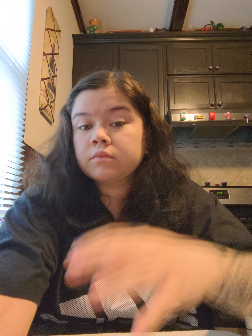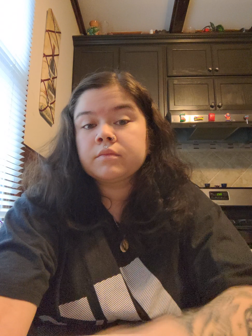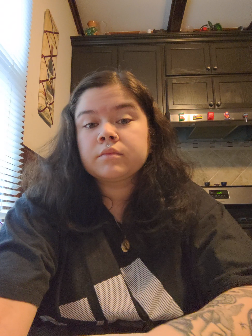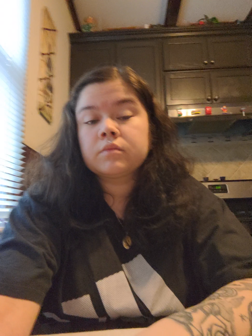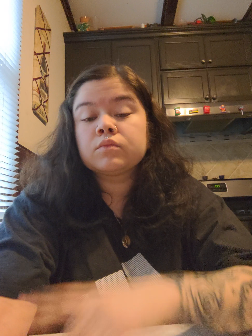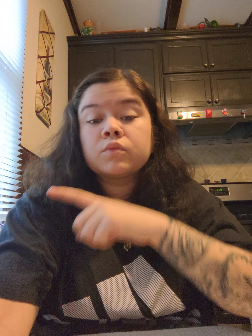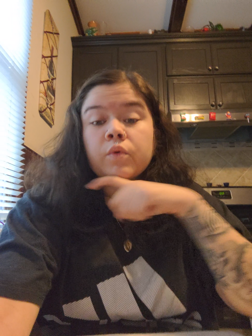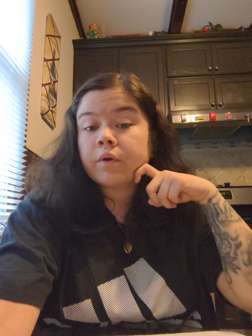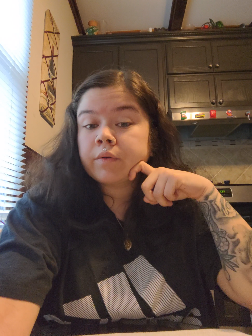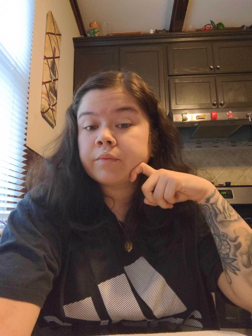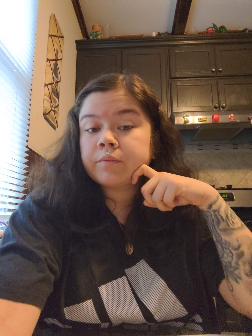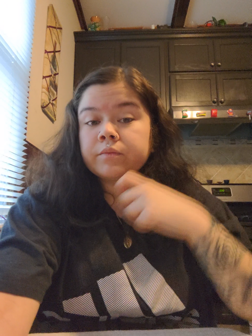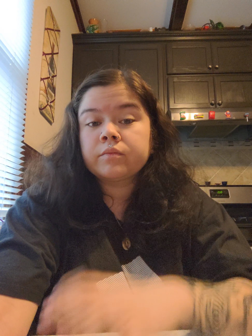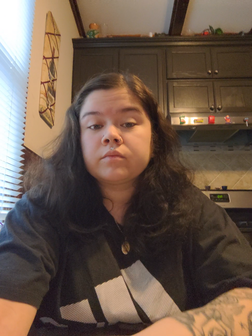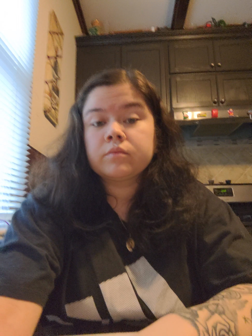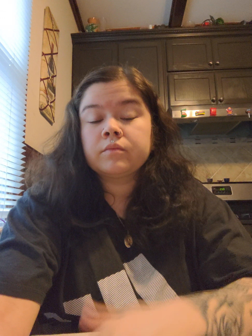dry